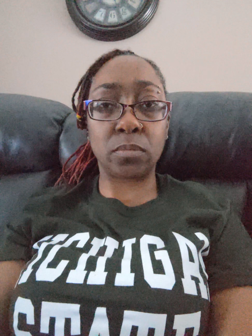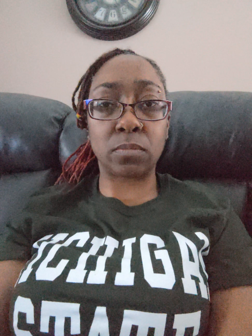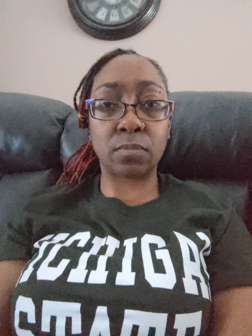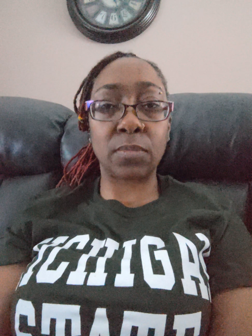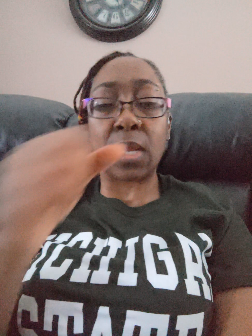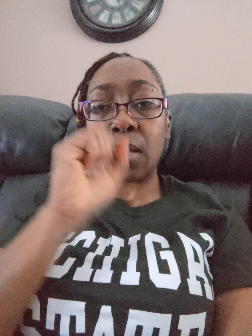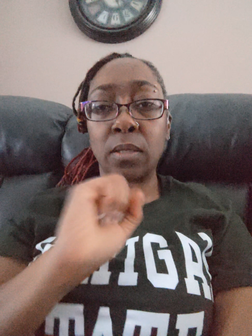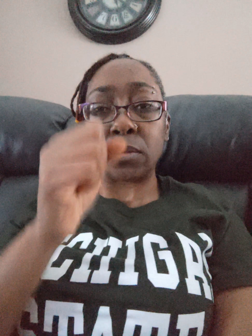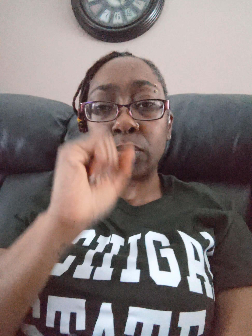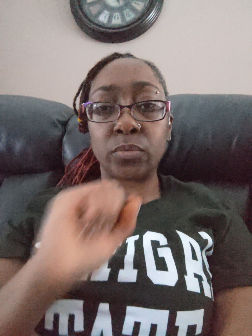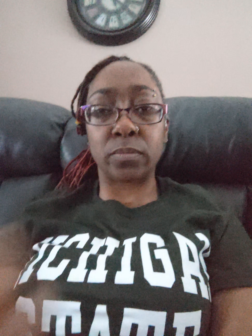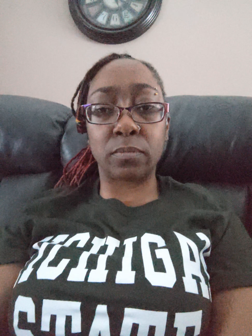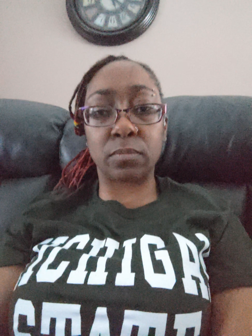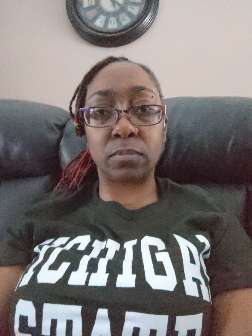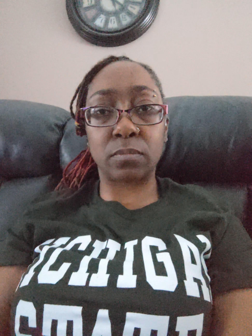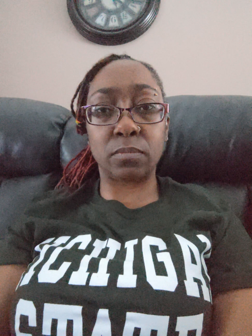ice cream